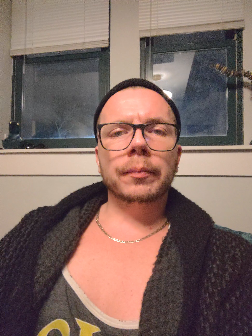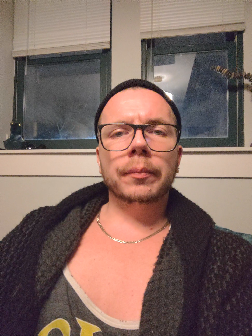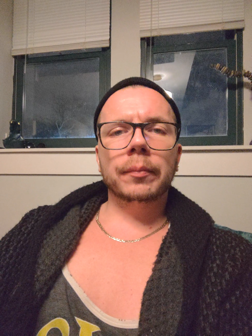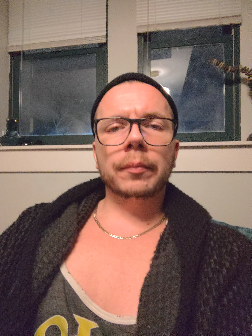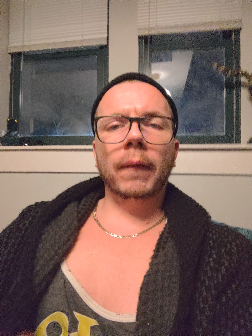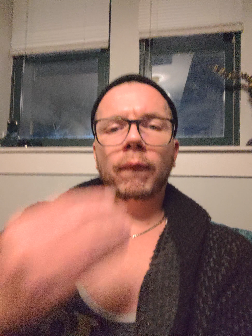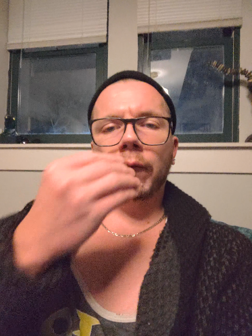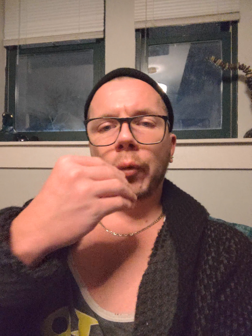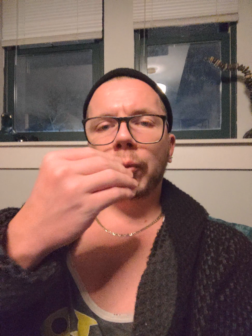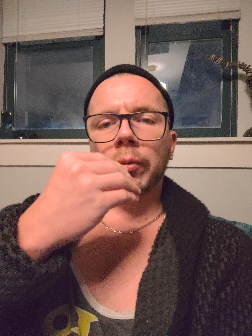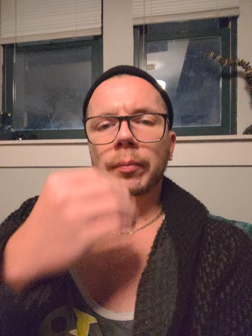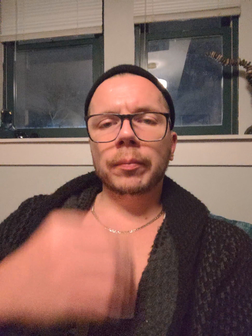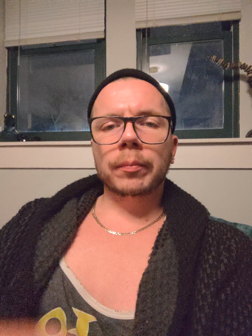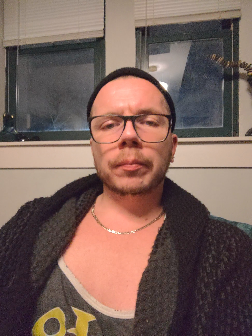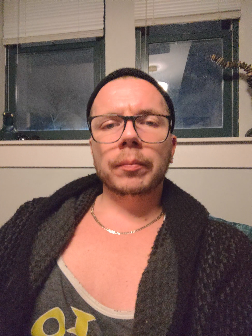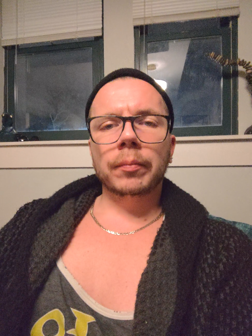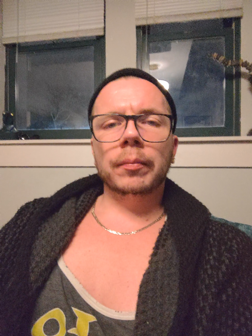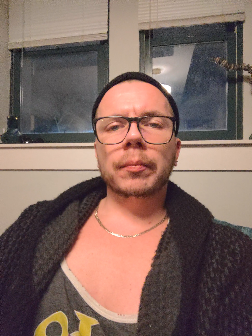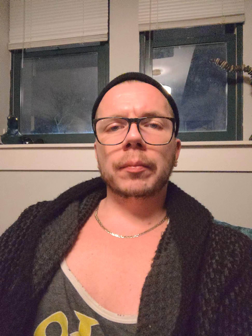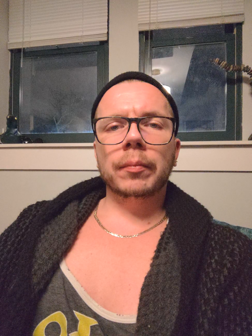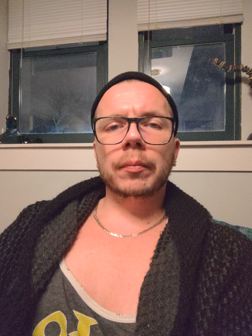food